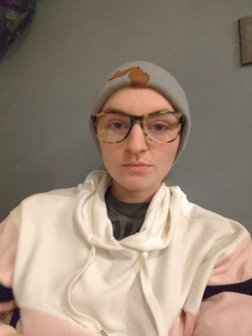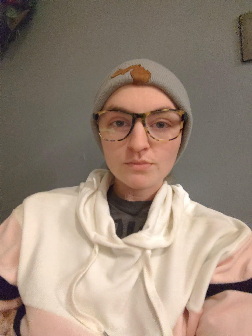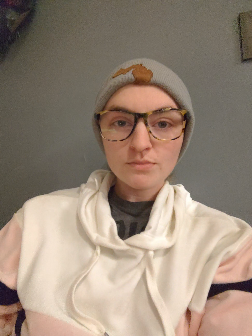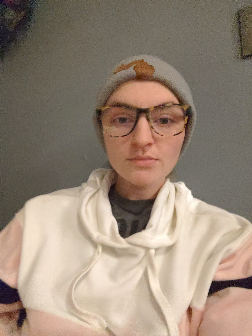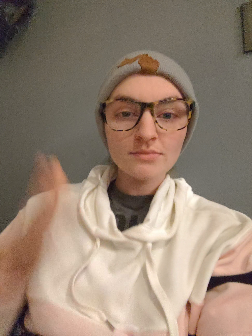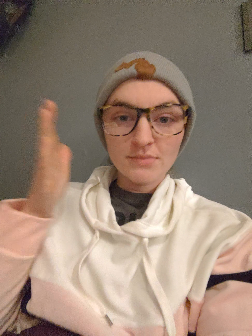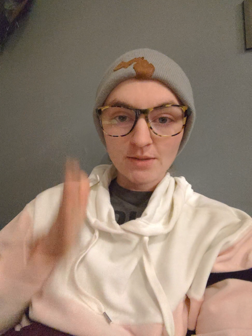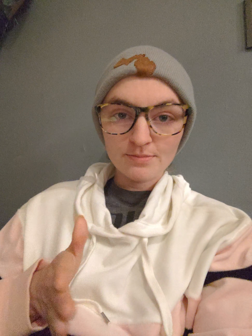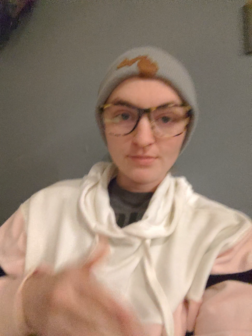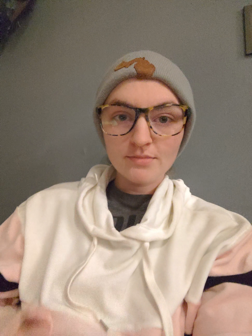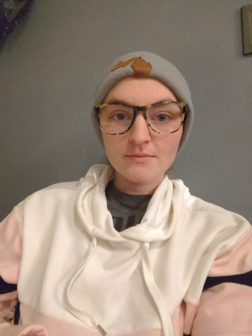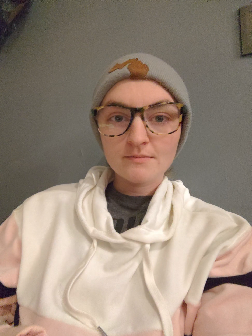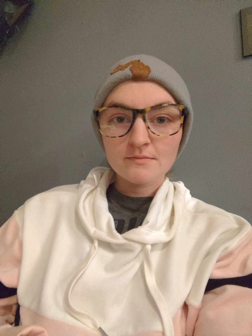beside